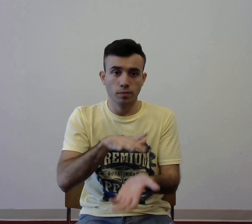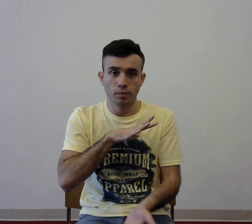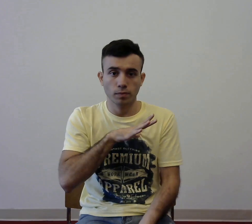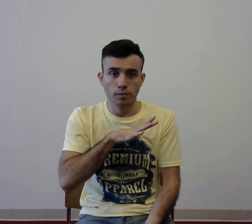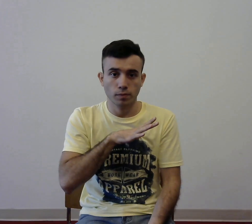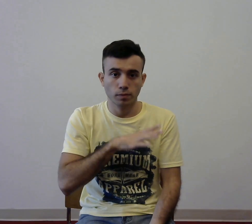olmusuz